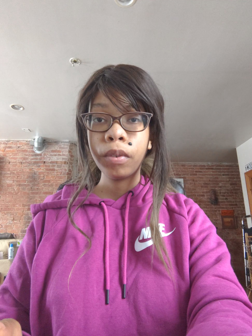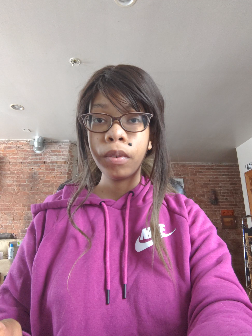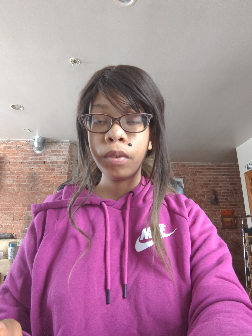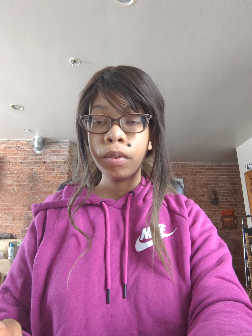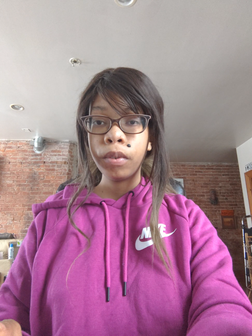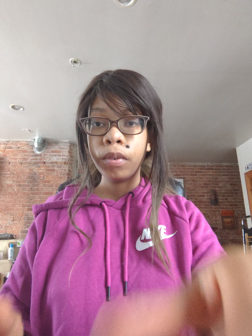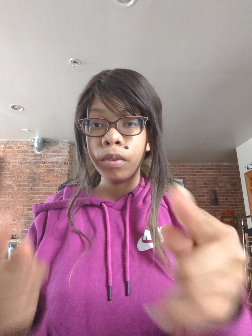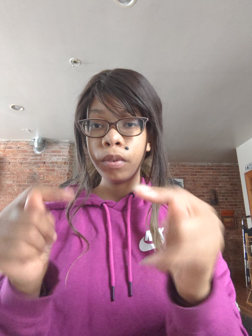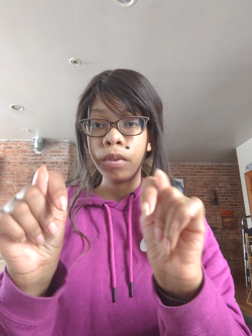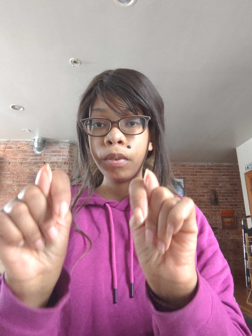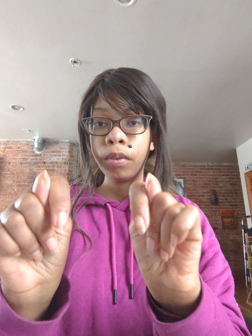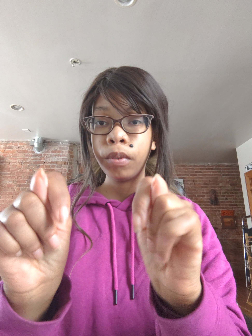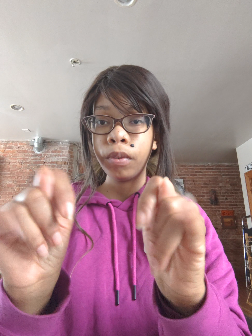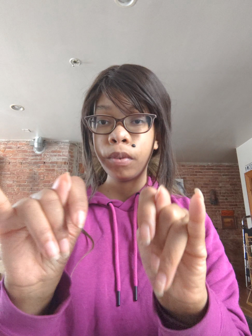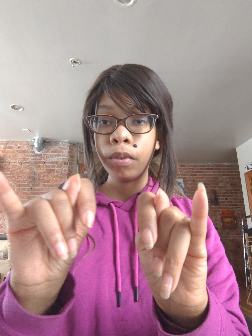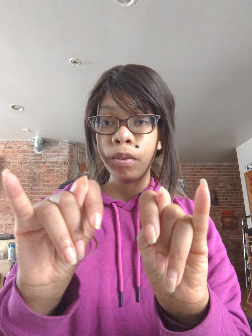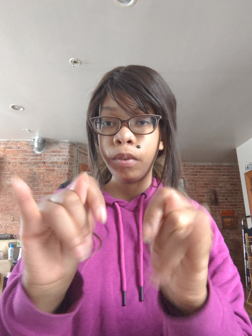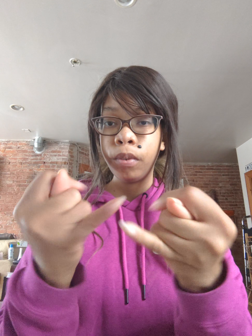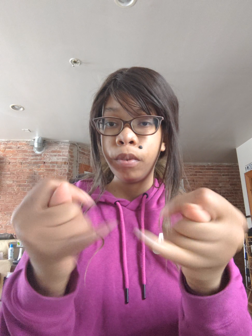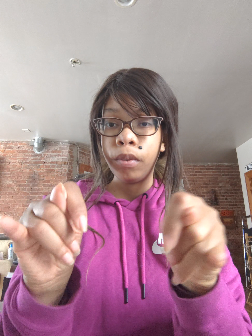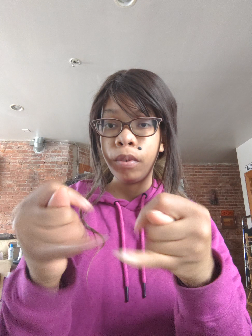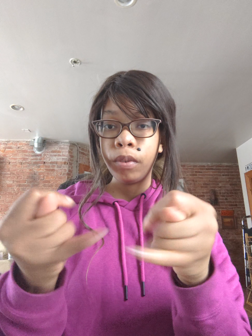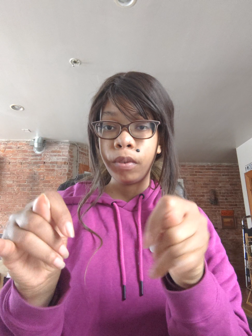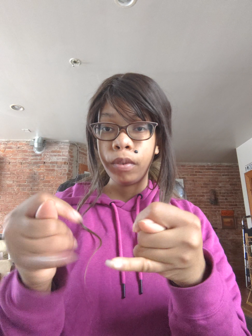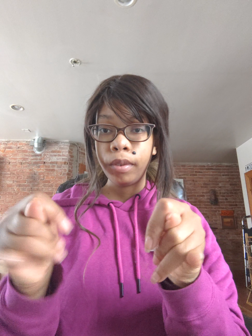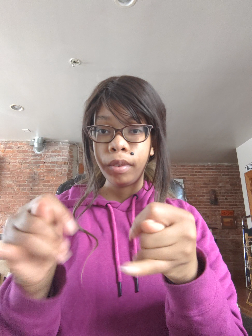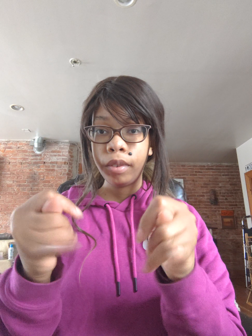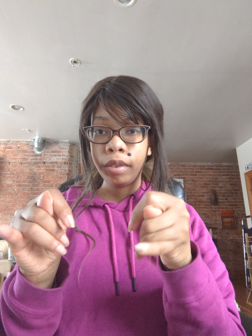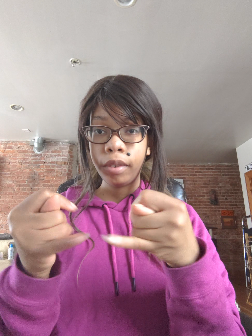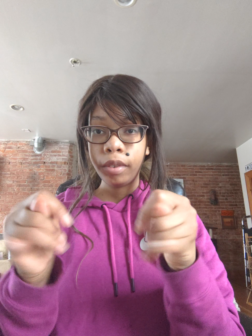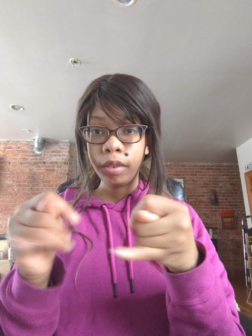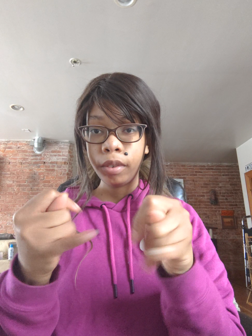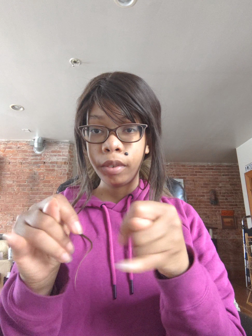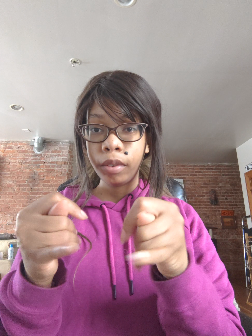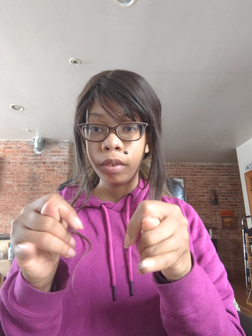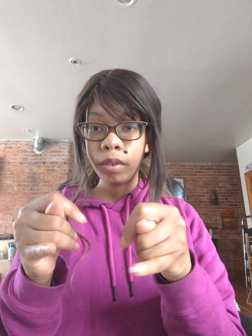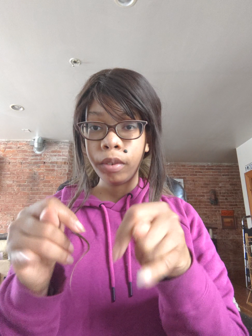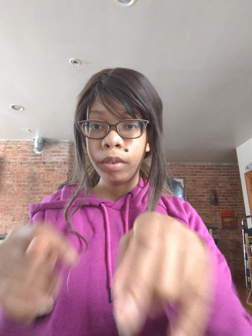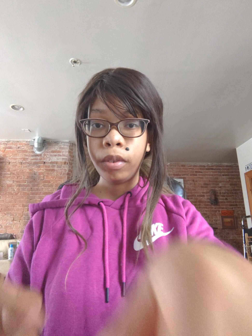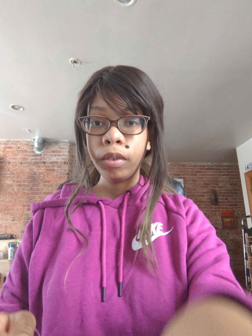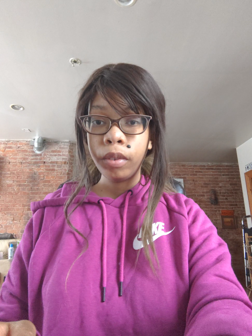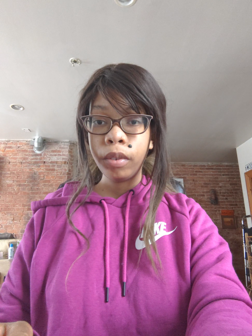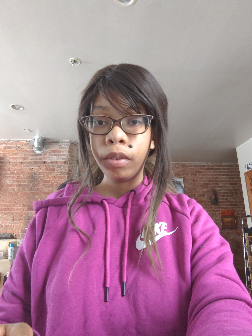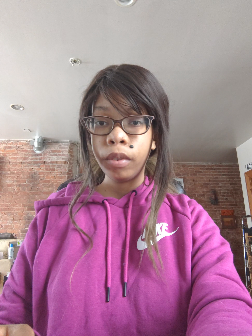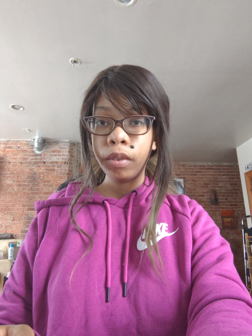toy